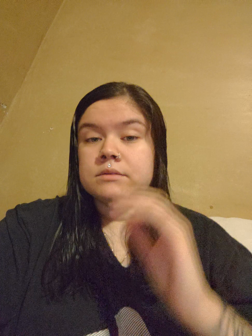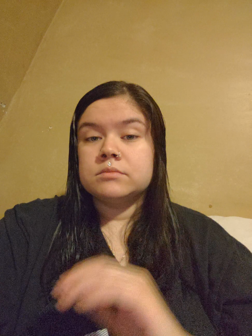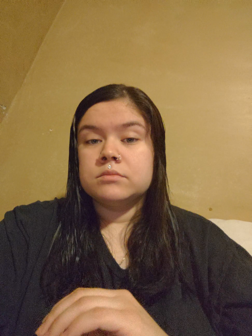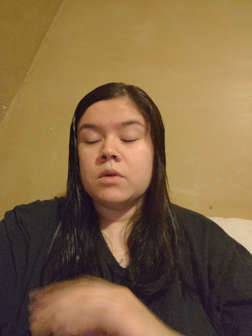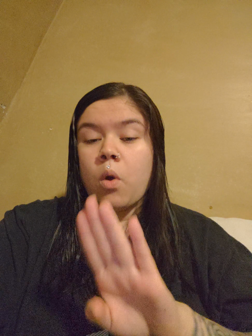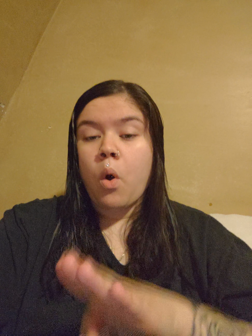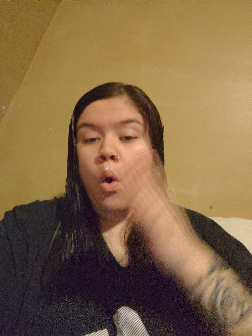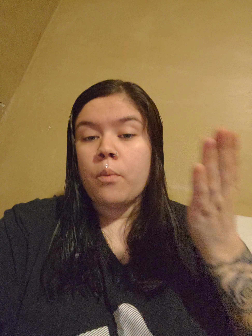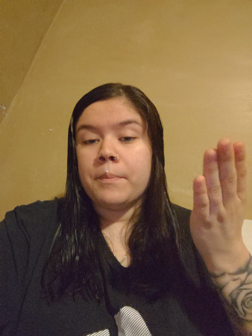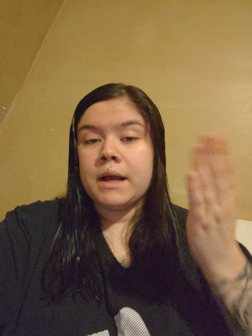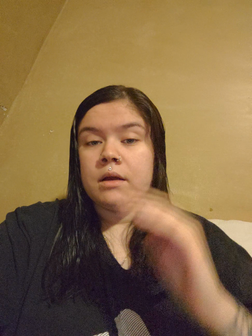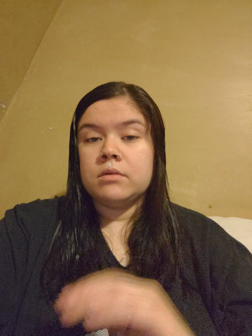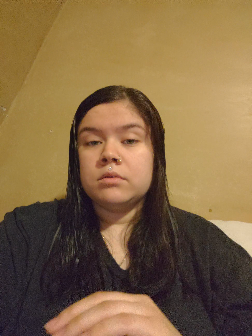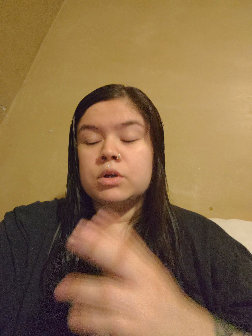open